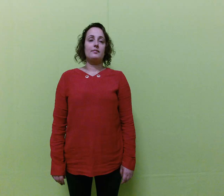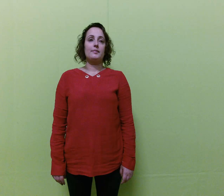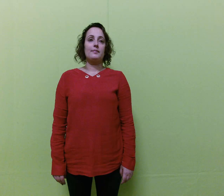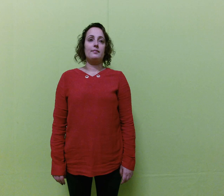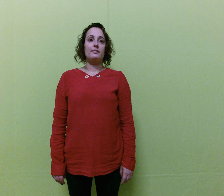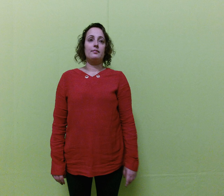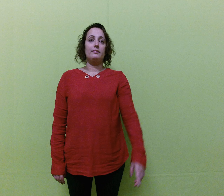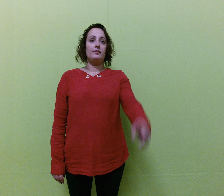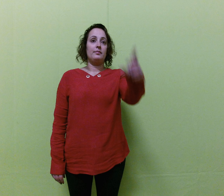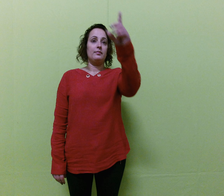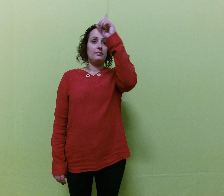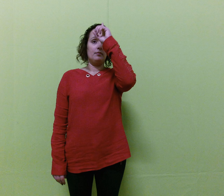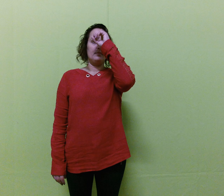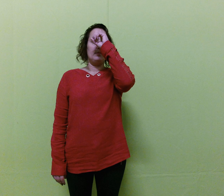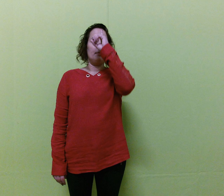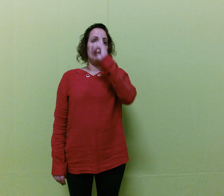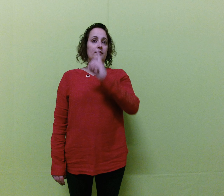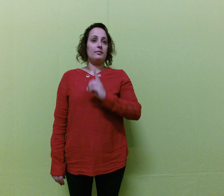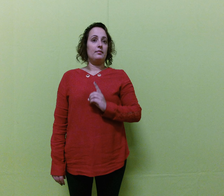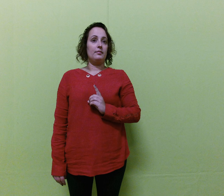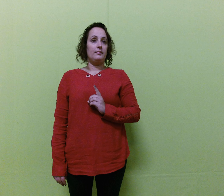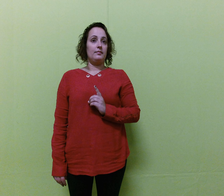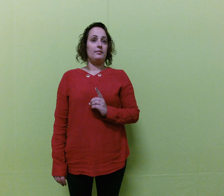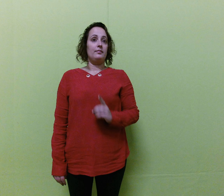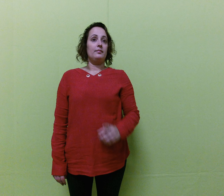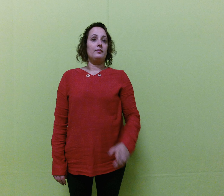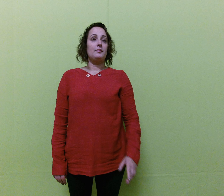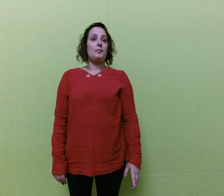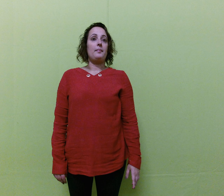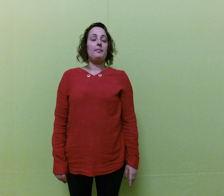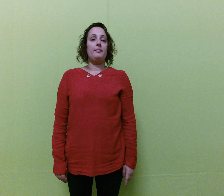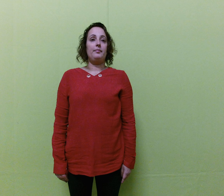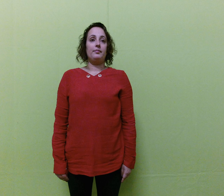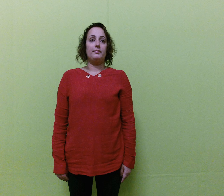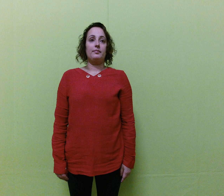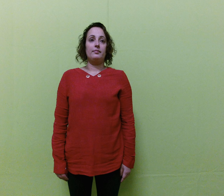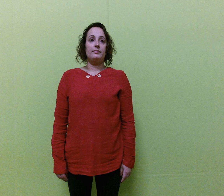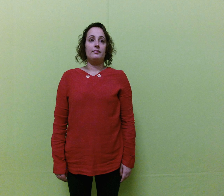amarelo